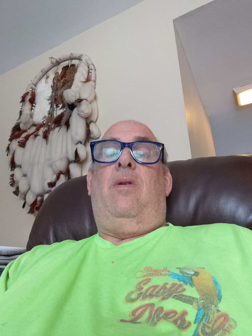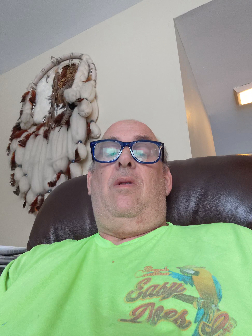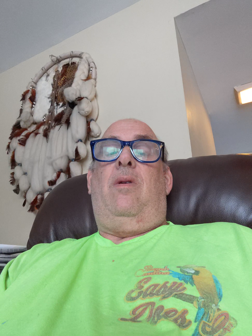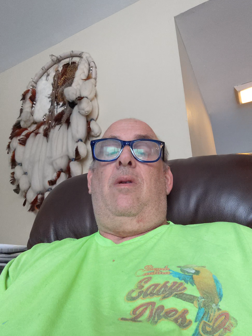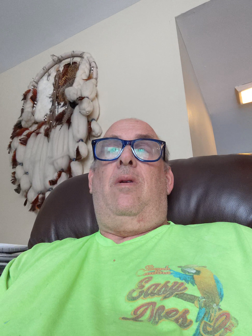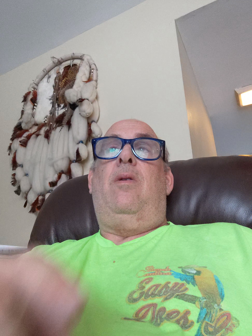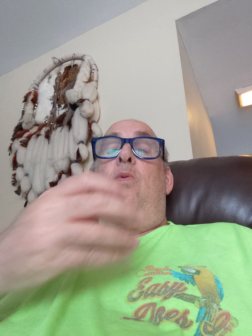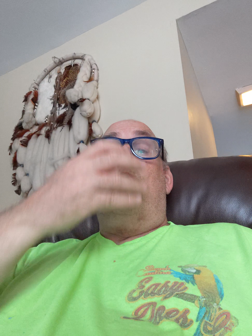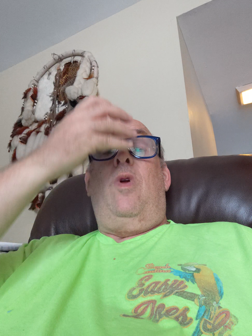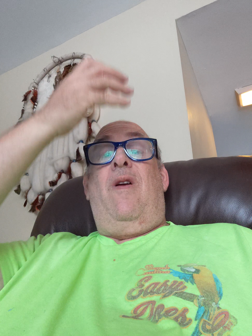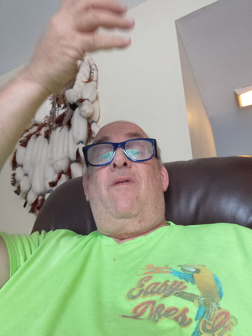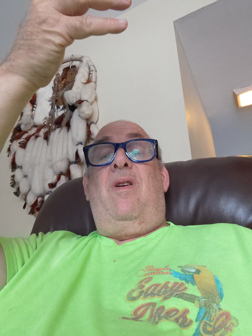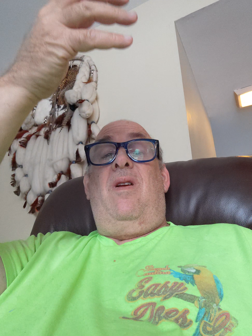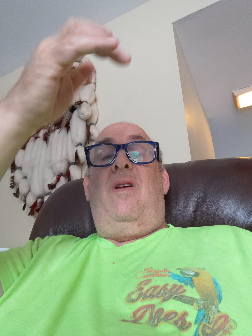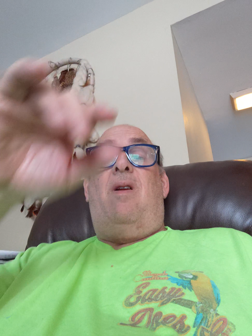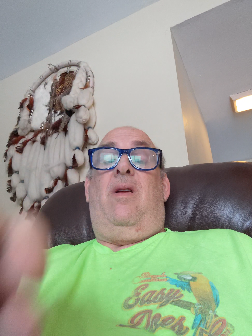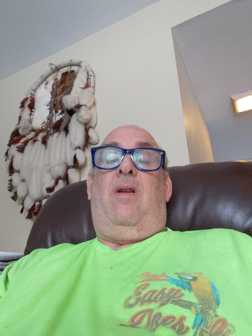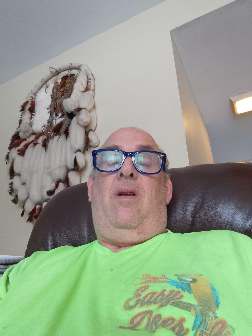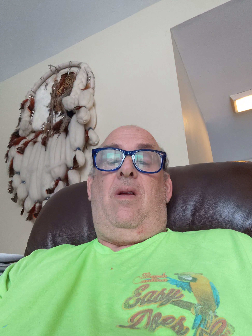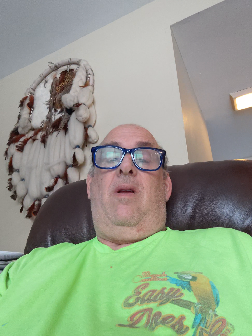giraffe